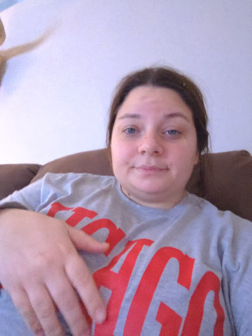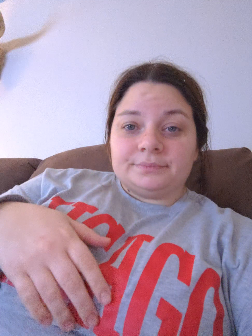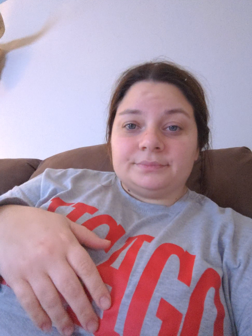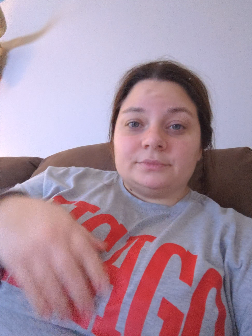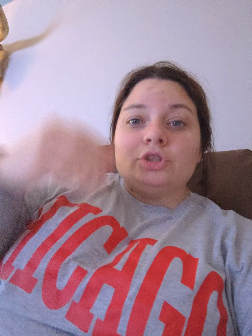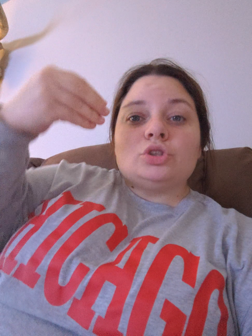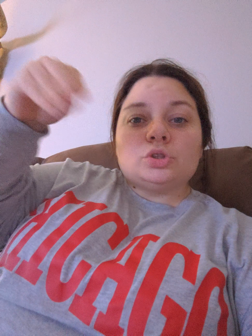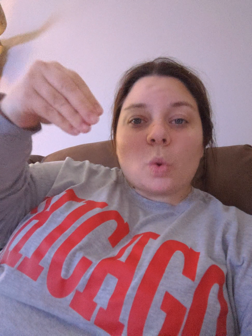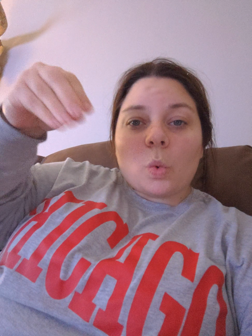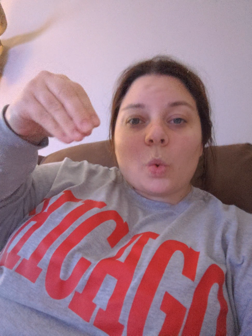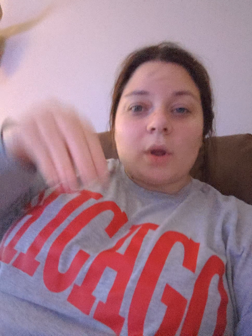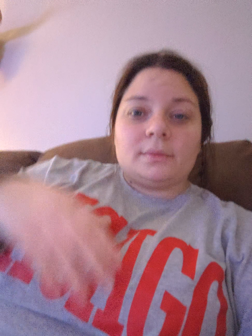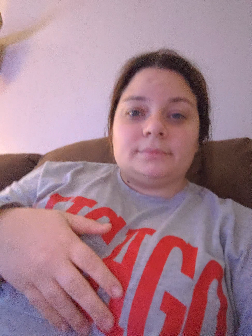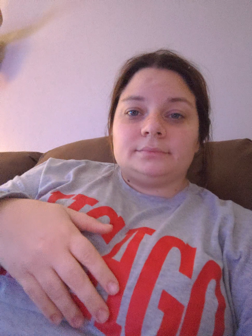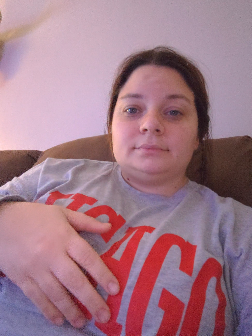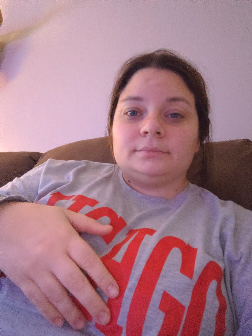store